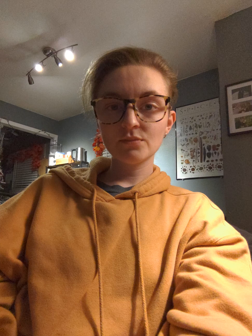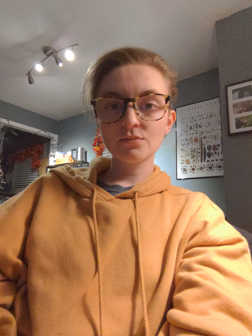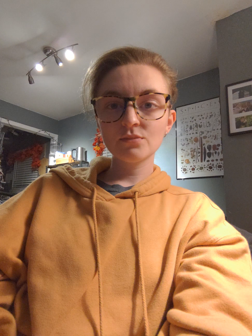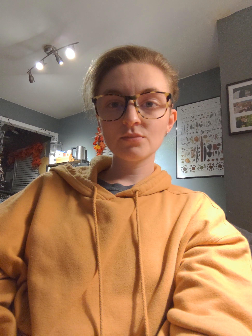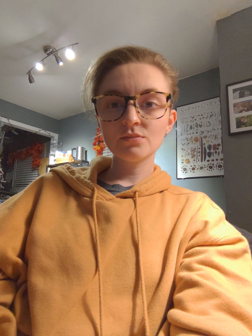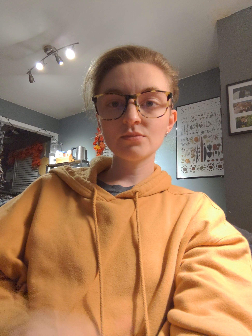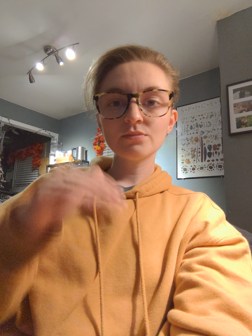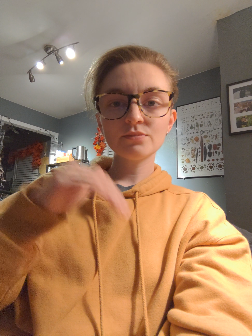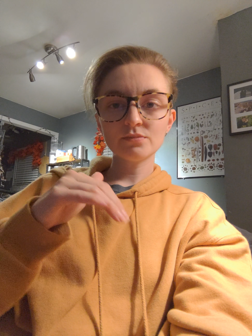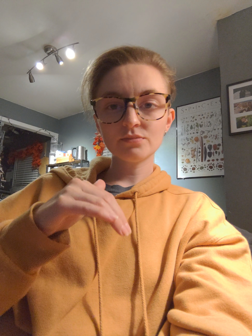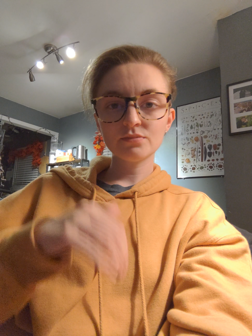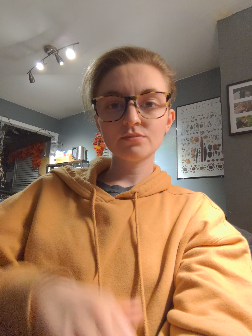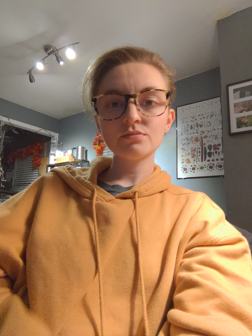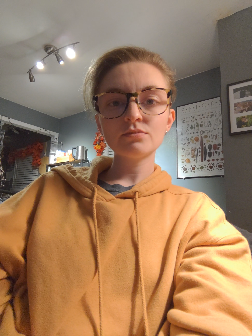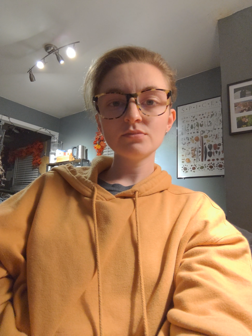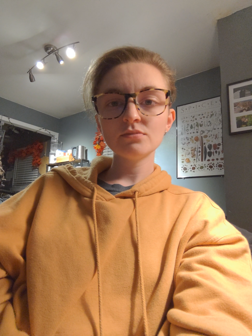doctor